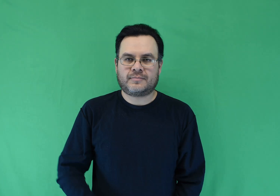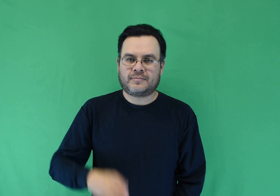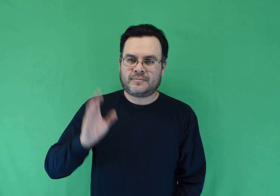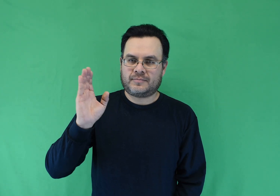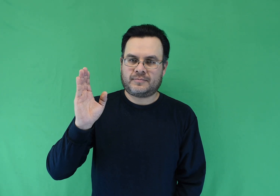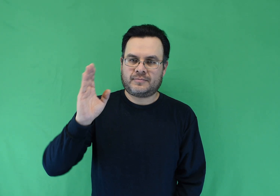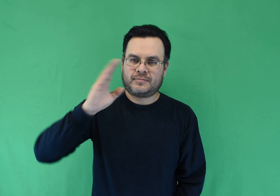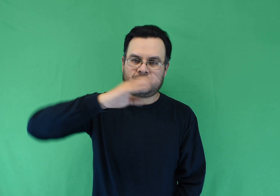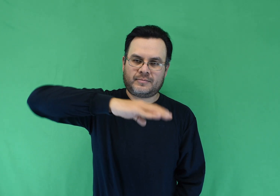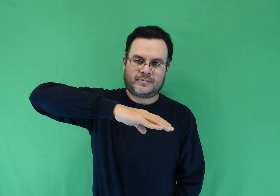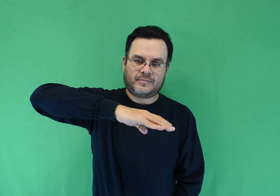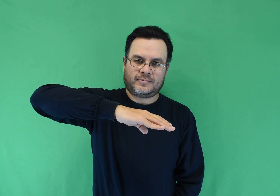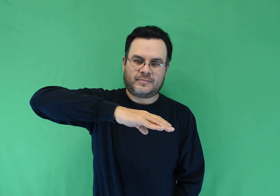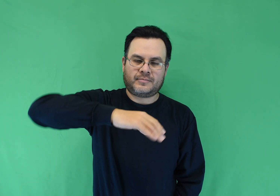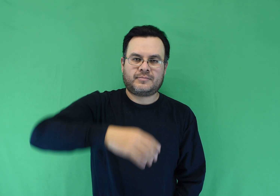mal